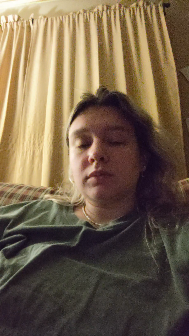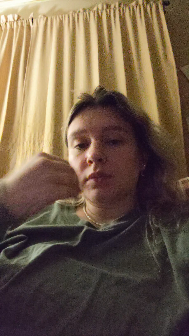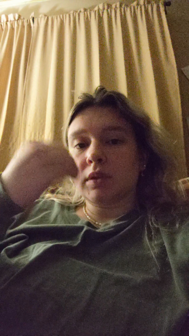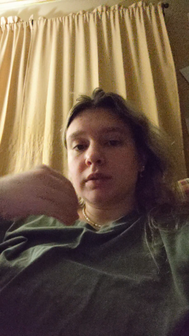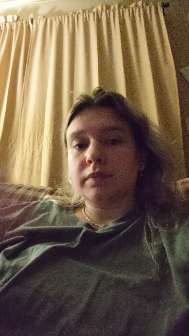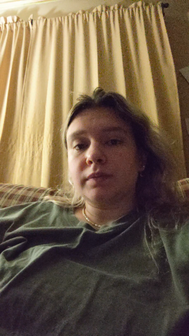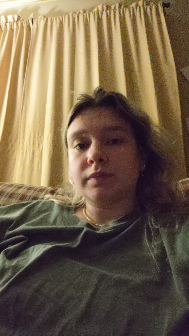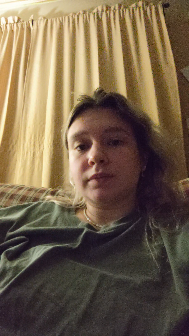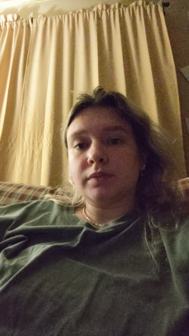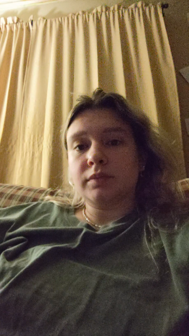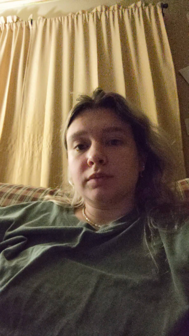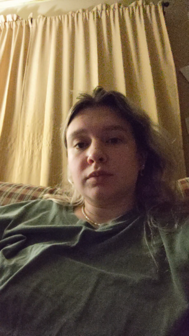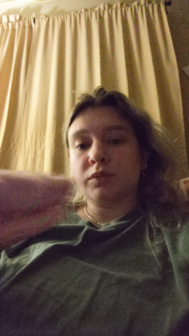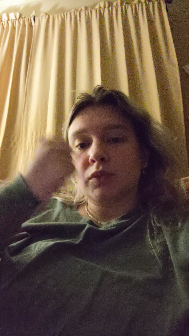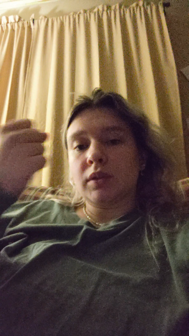break